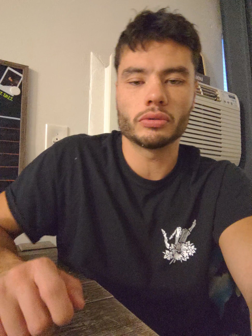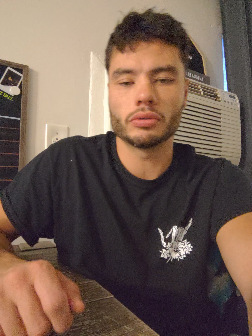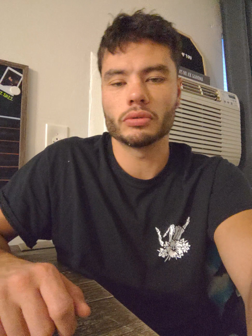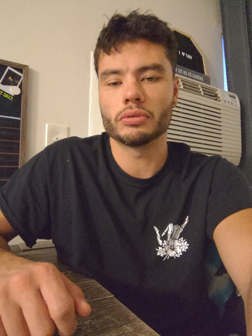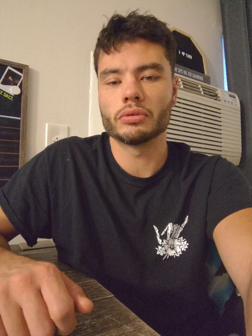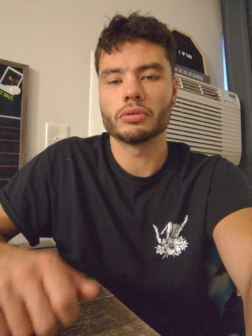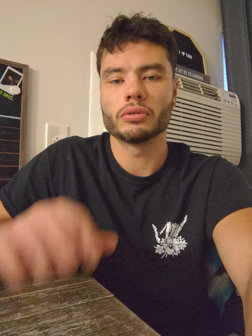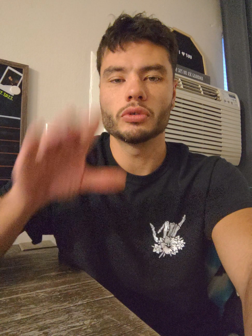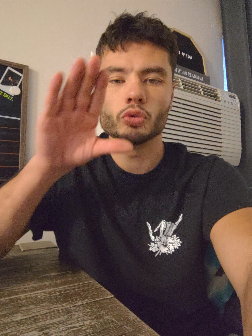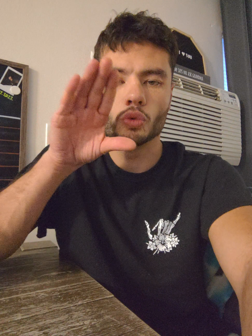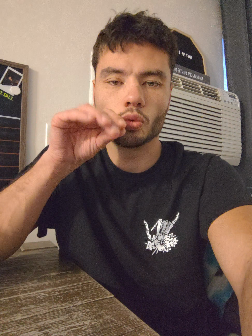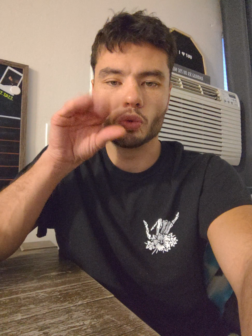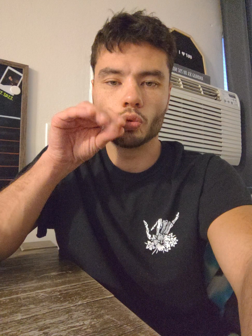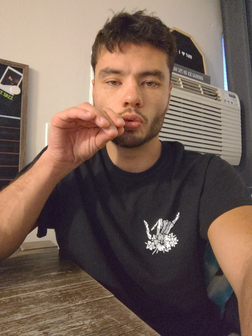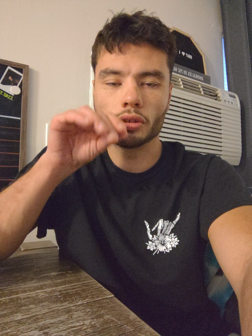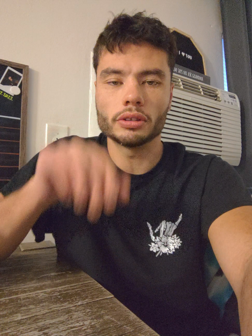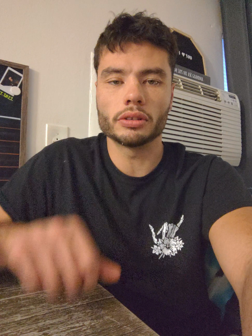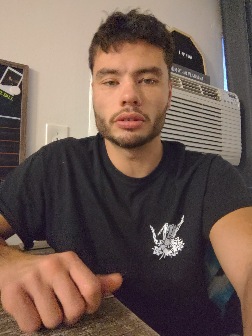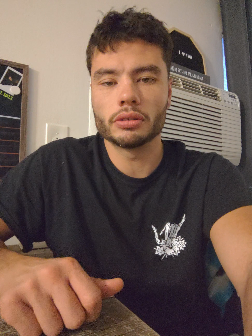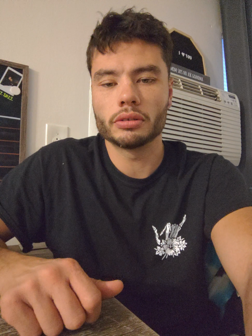goose